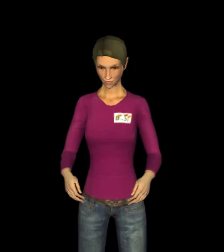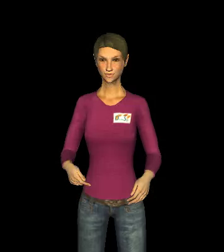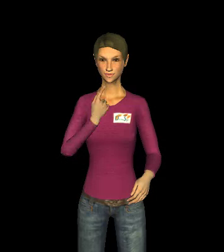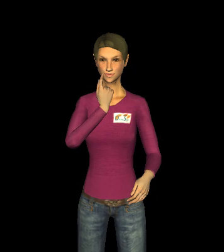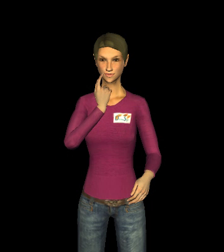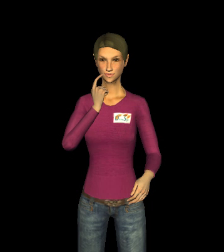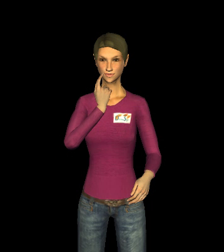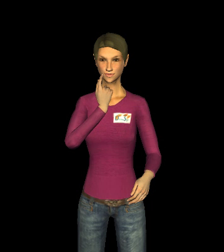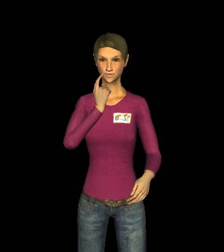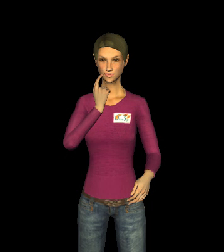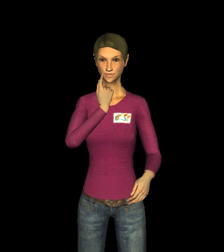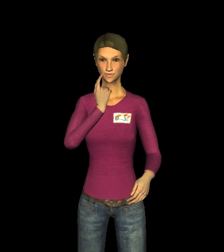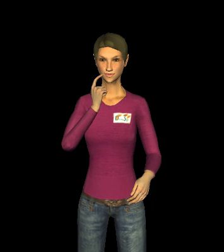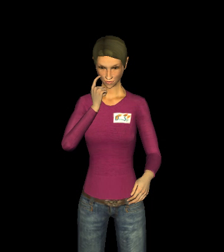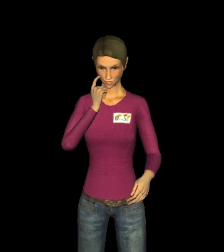سكر